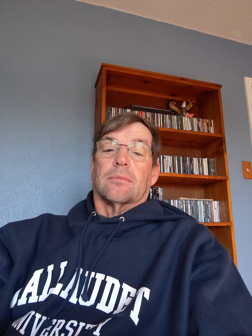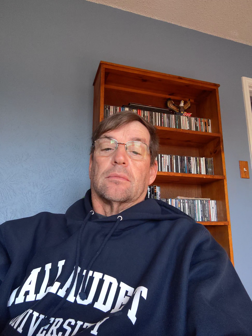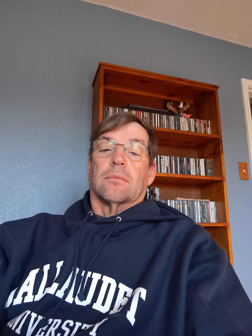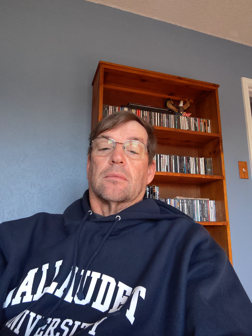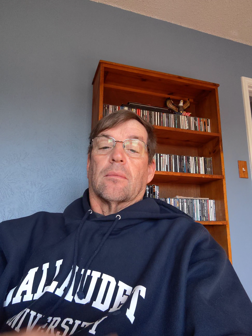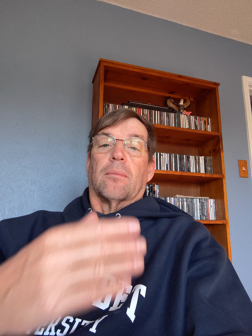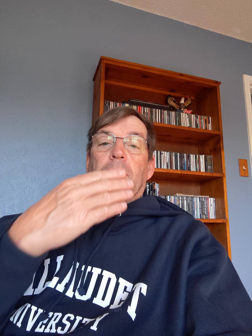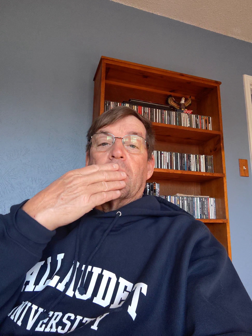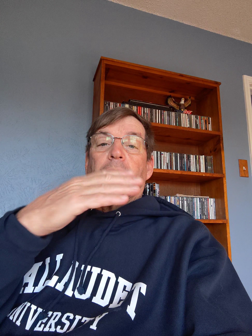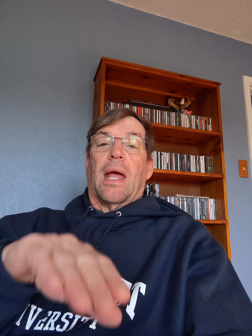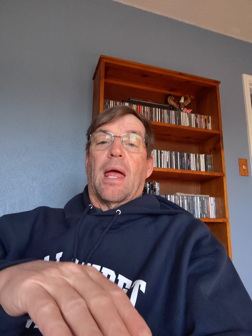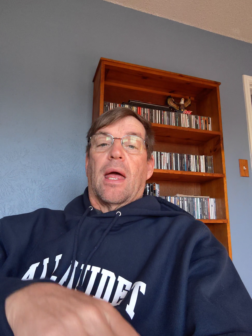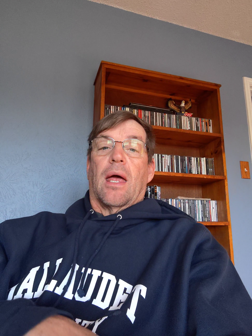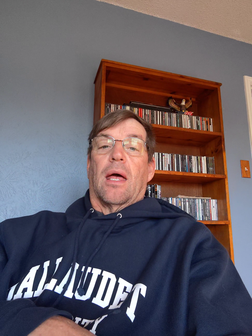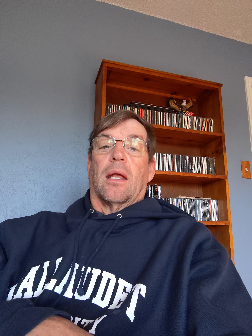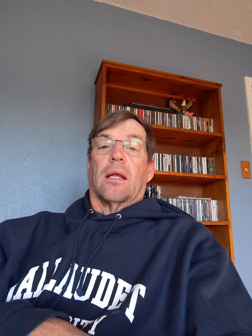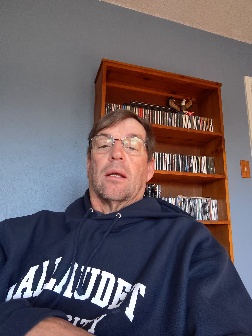bad